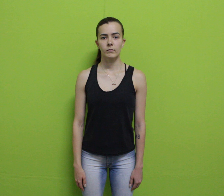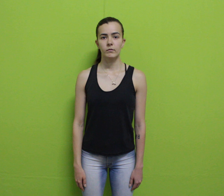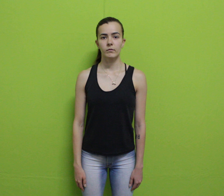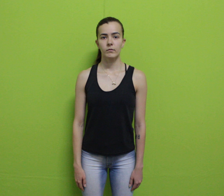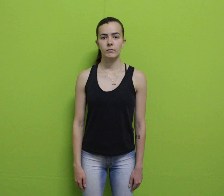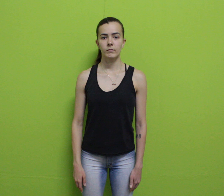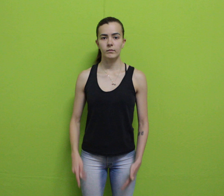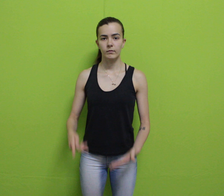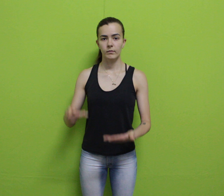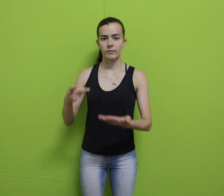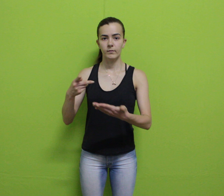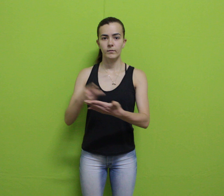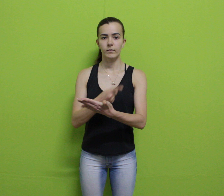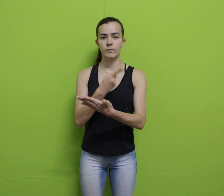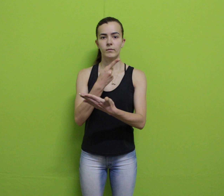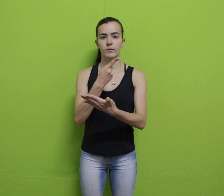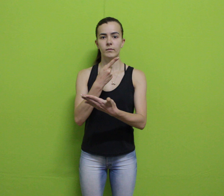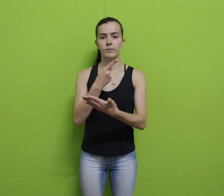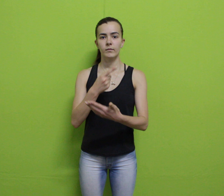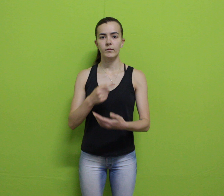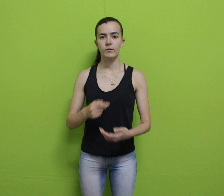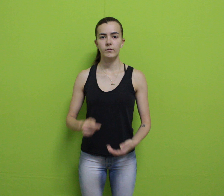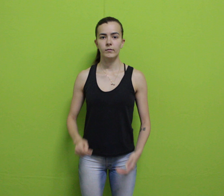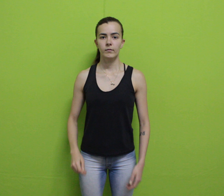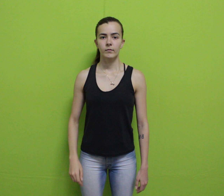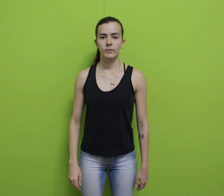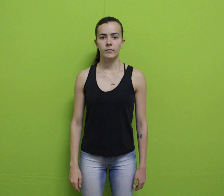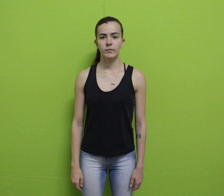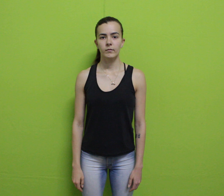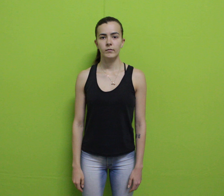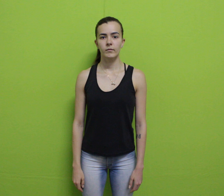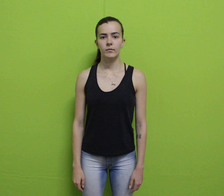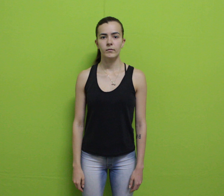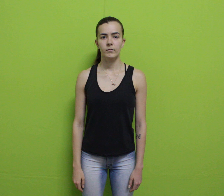acontecer